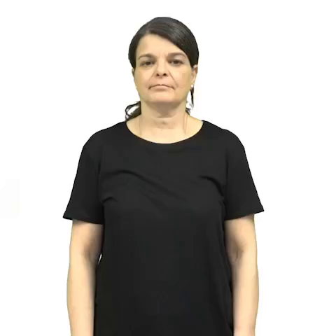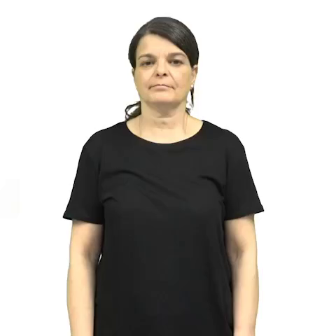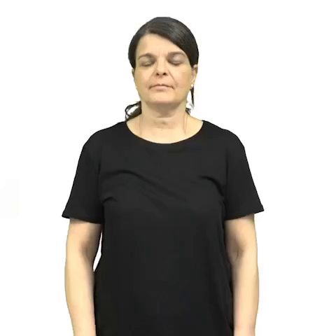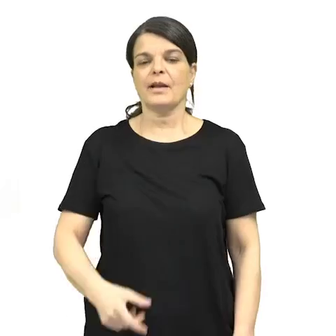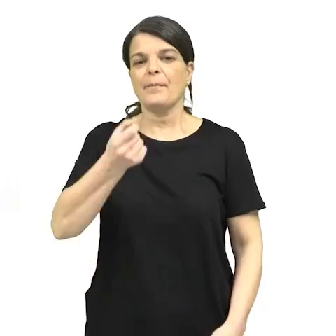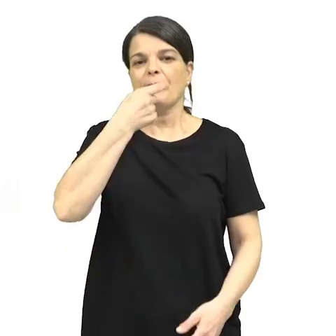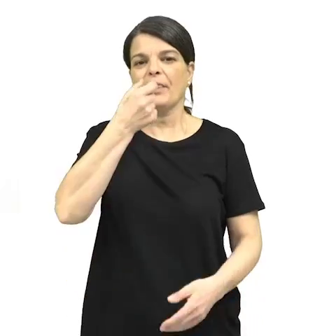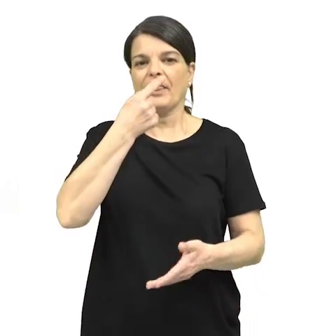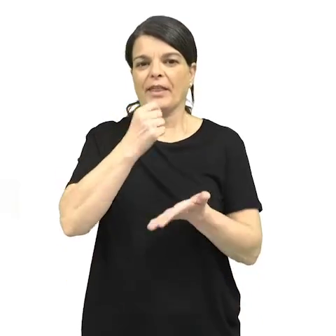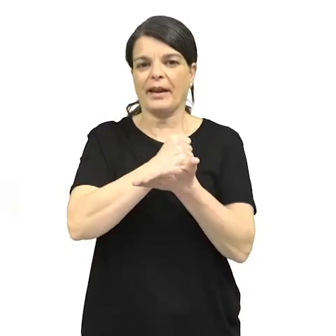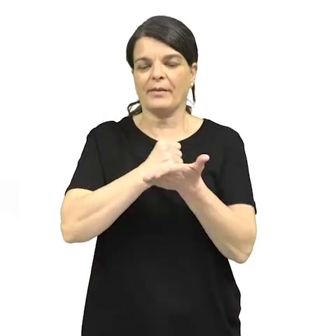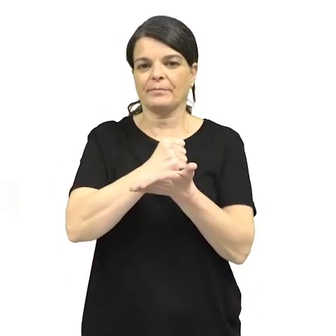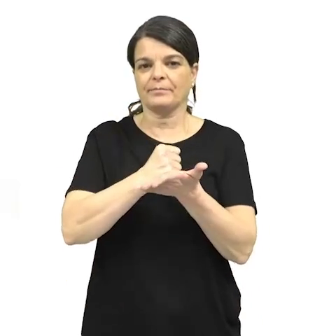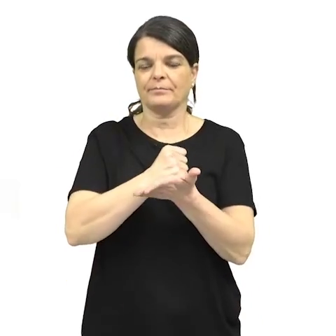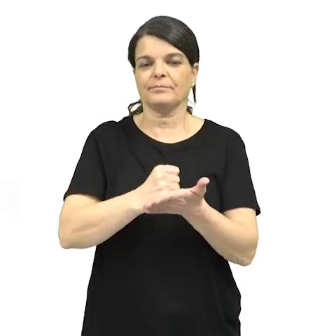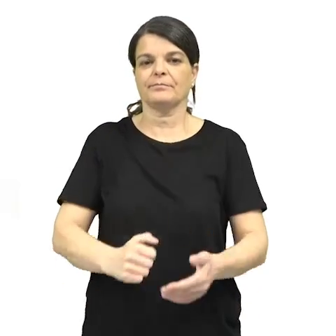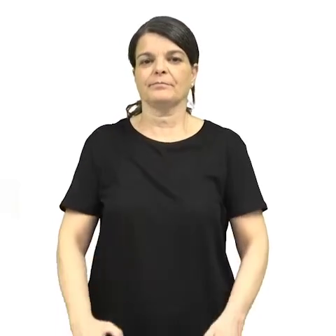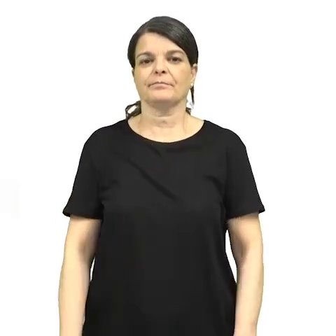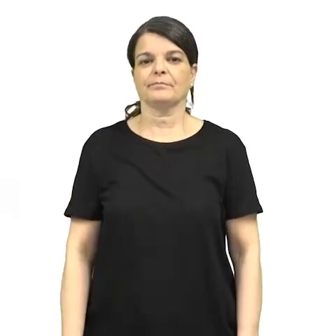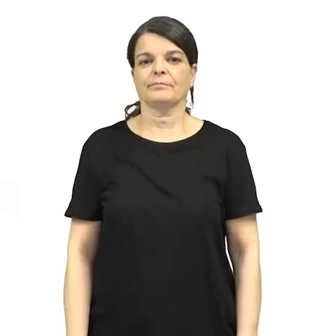droga farmacia